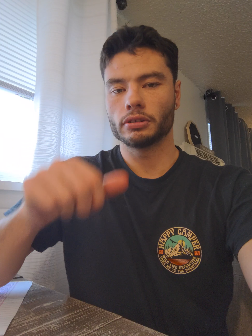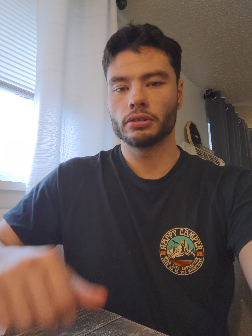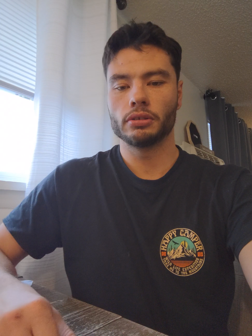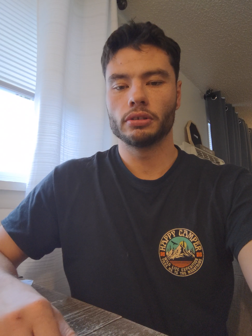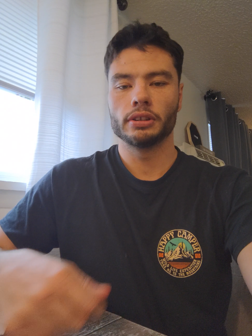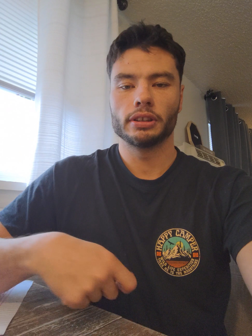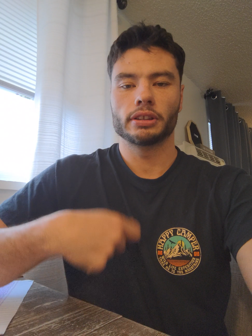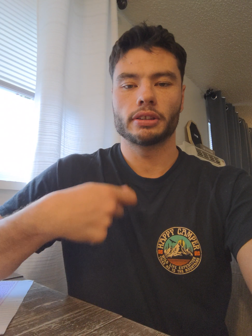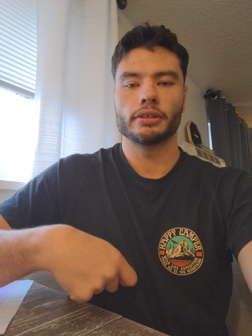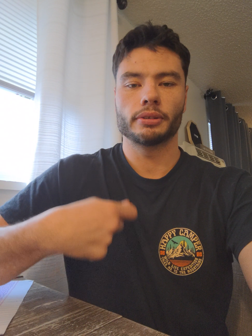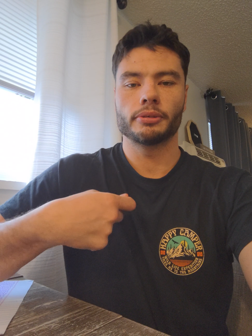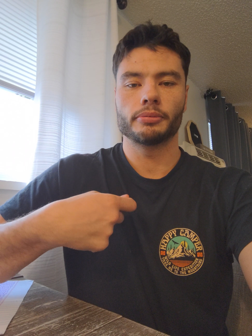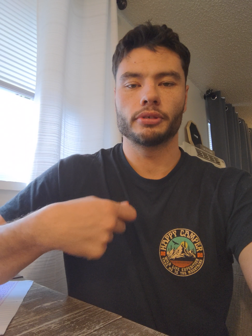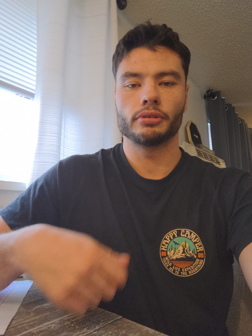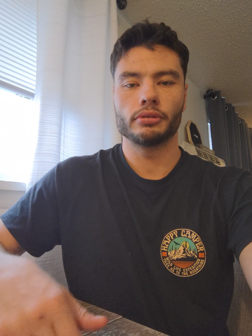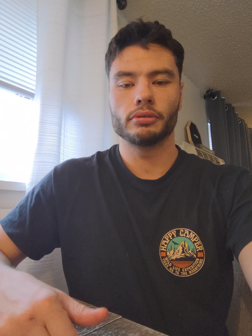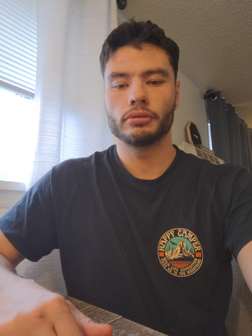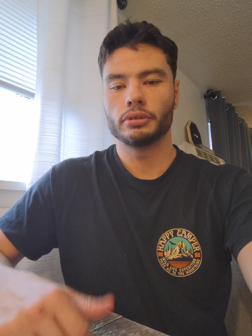zipper